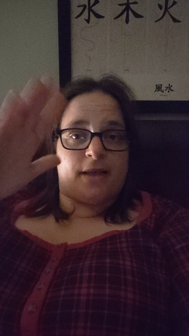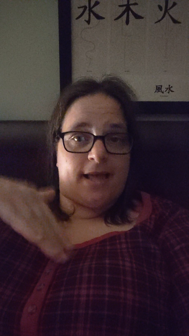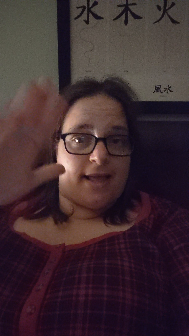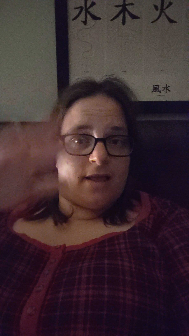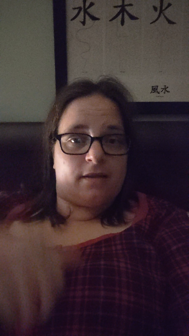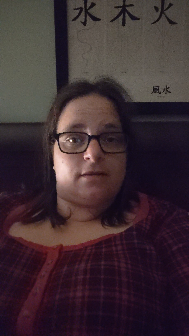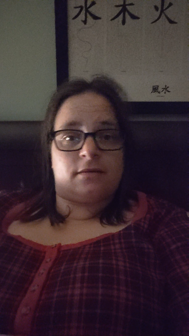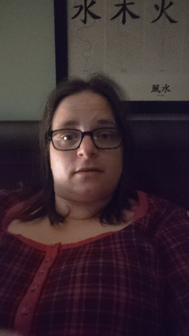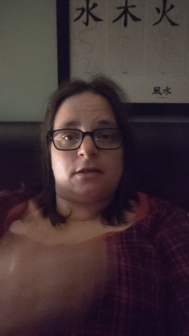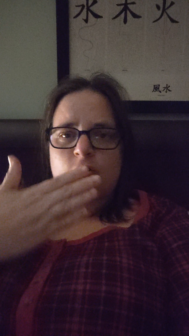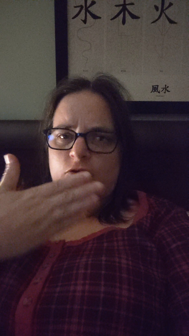good